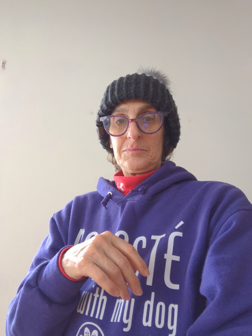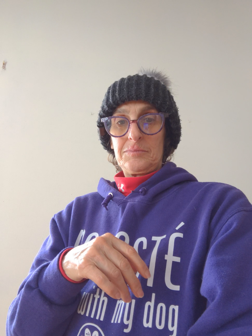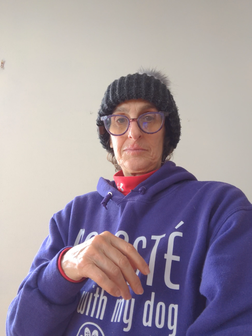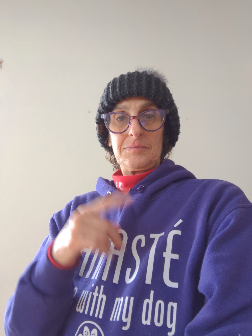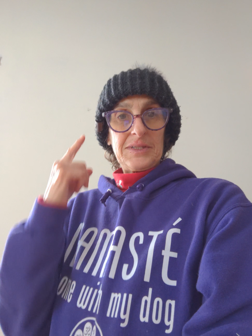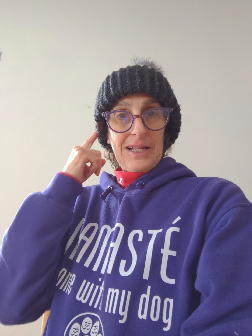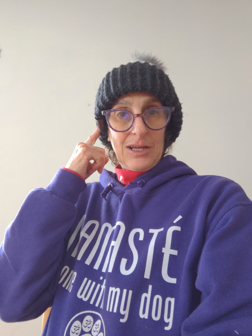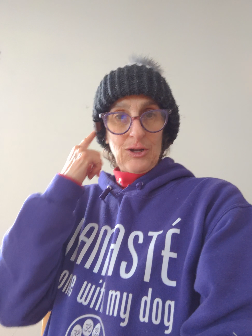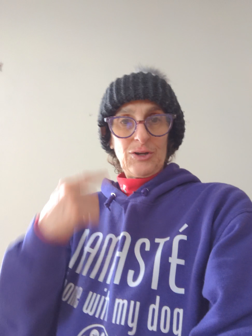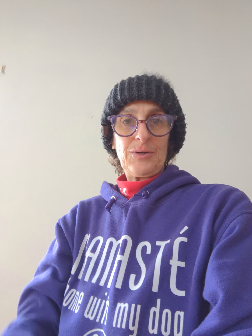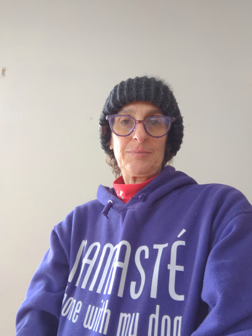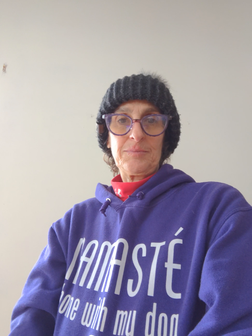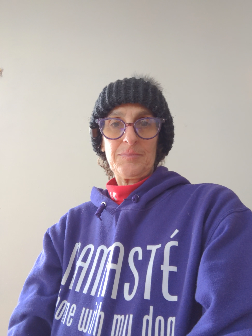hear